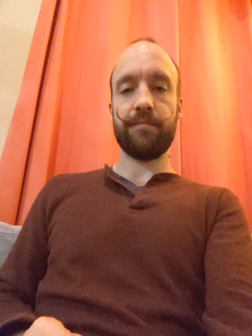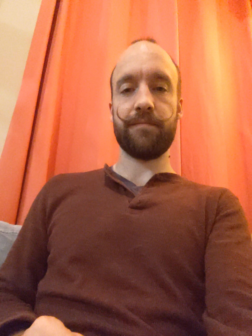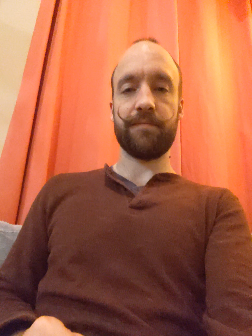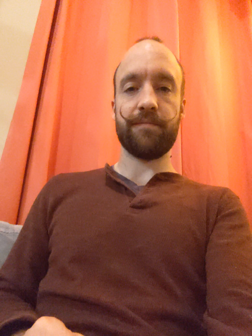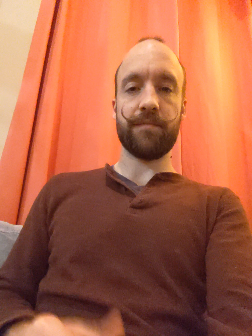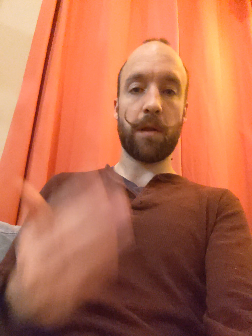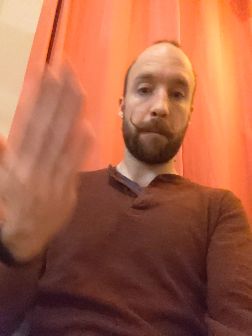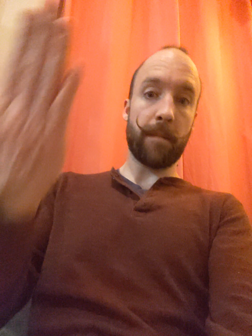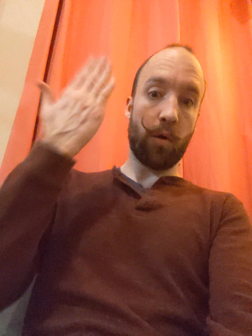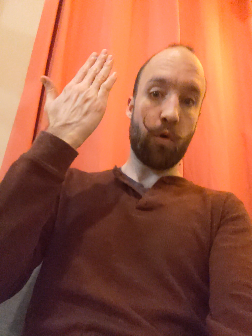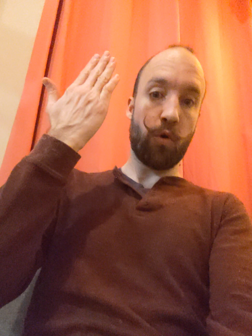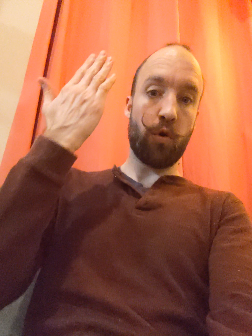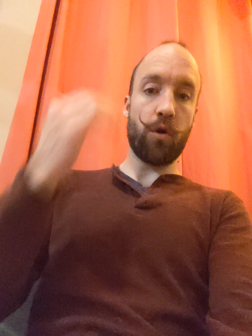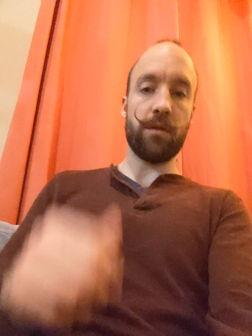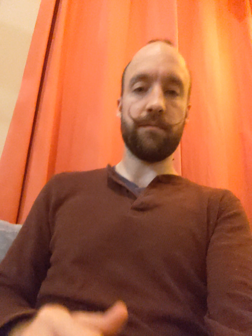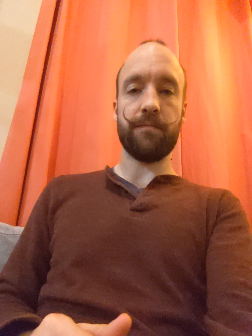morning